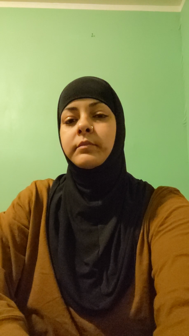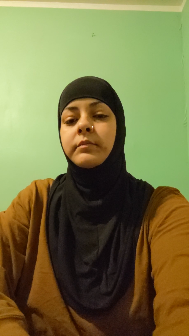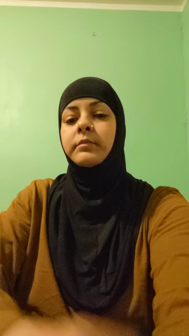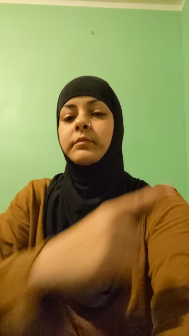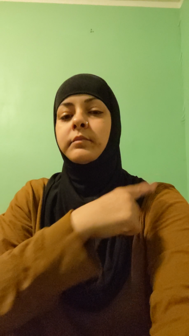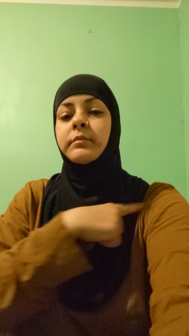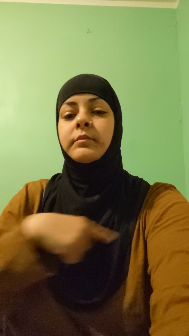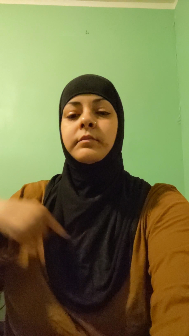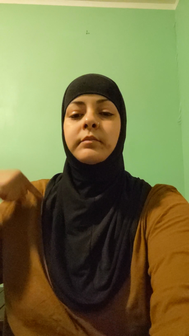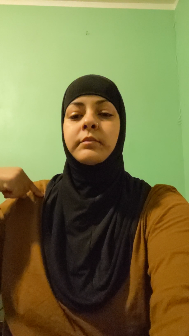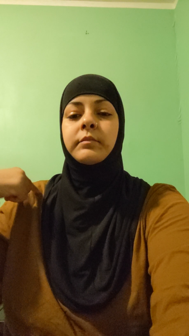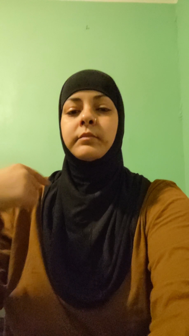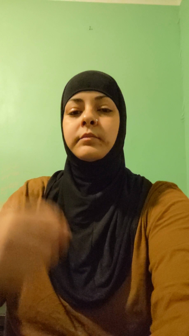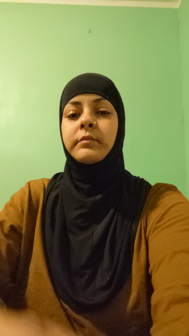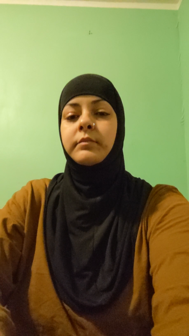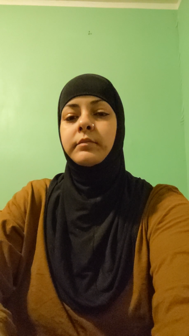necklace